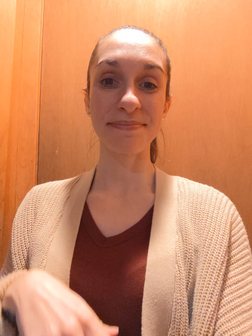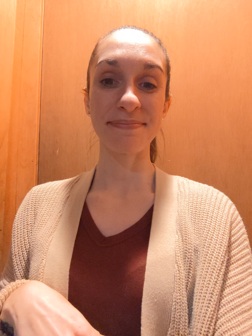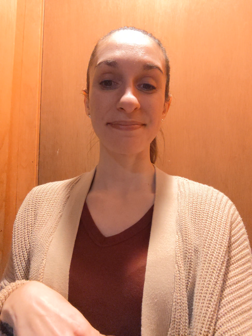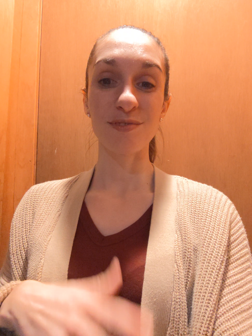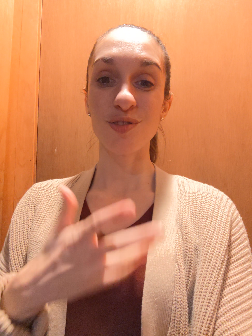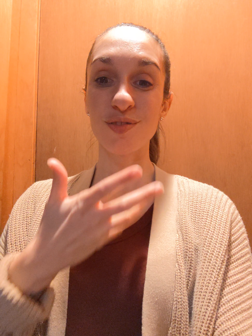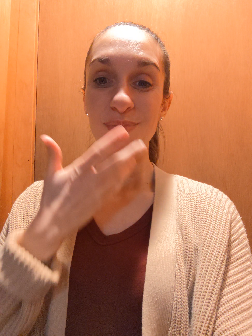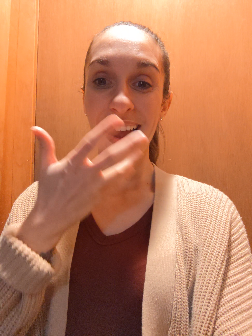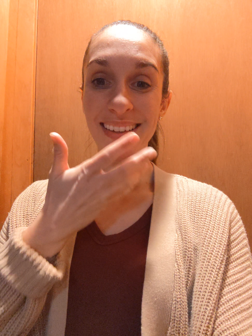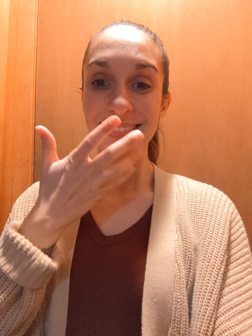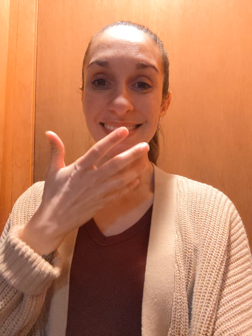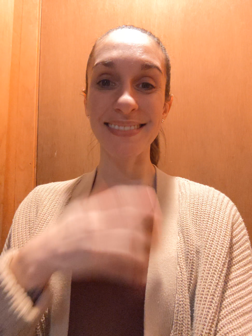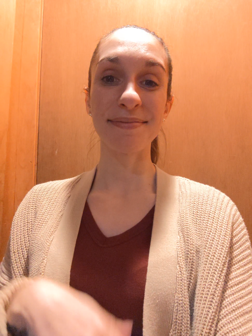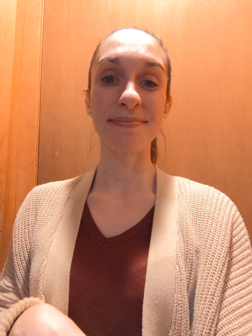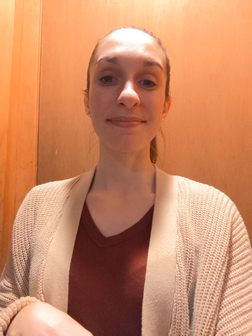grass